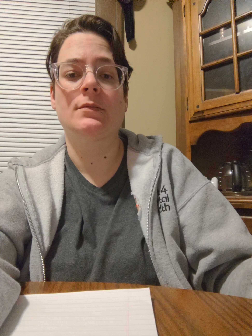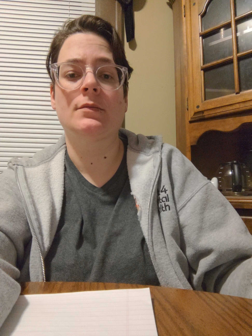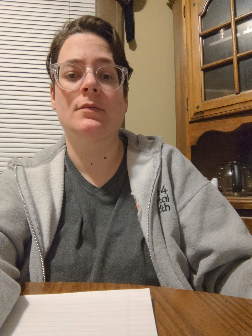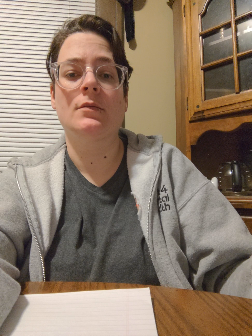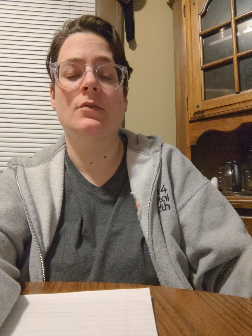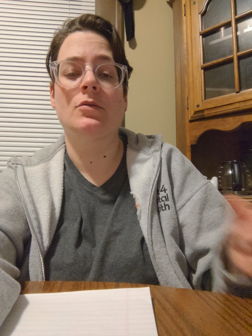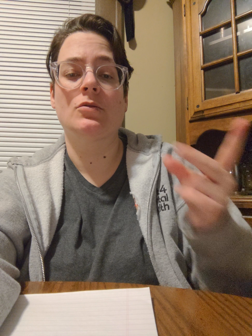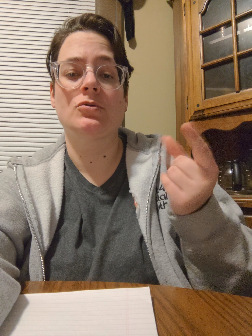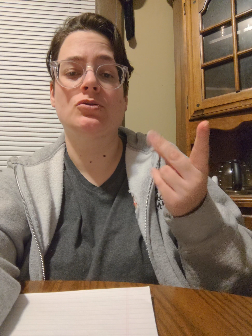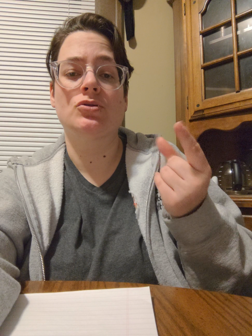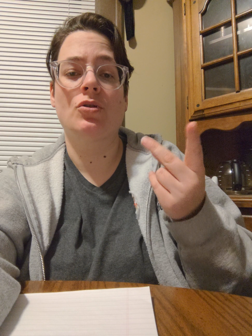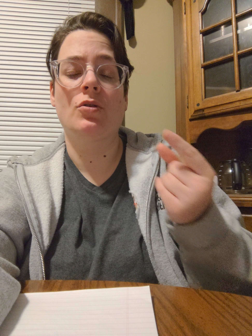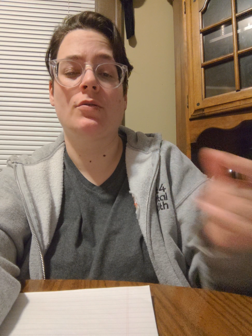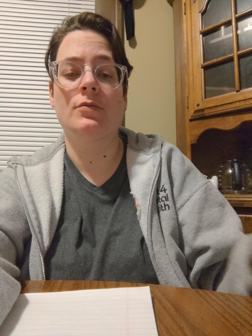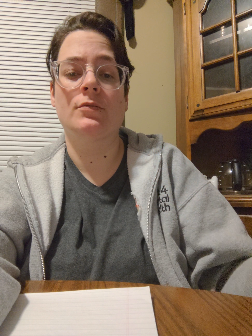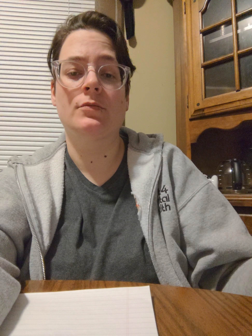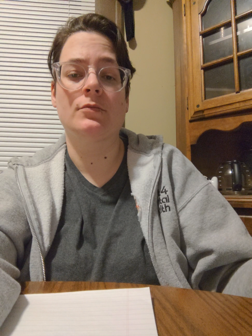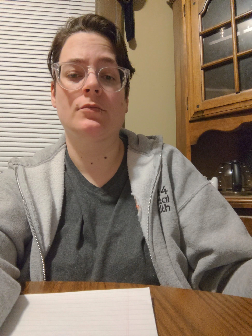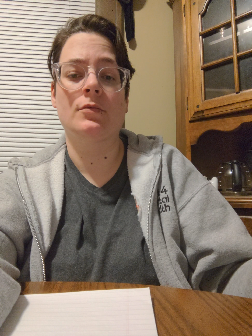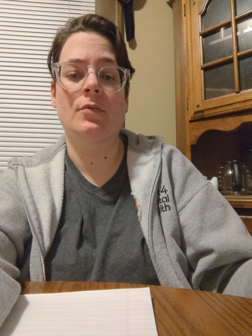dog